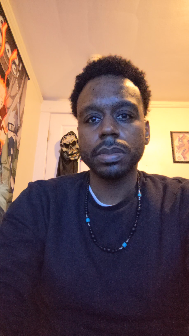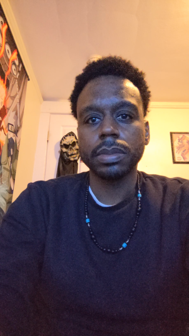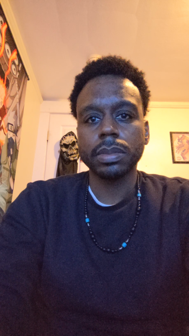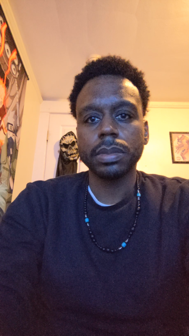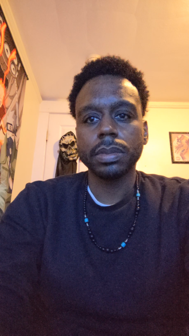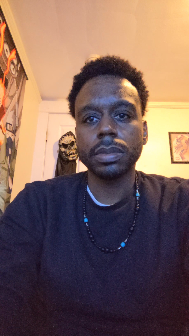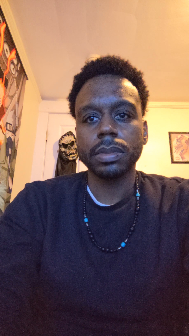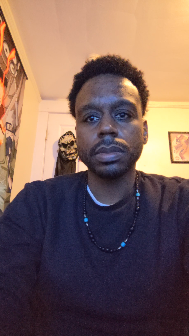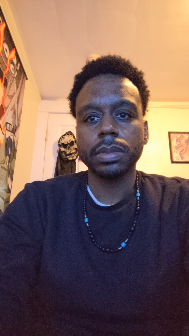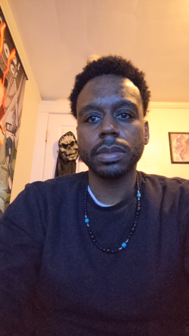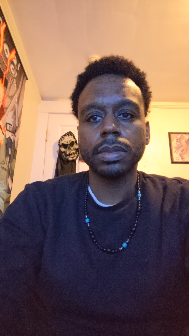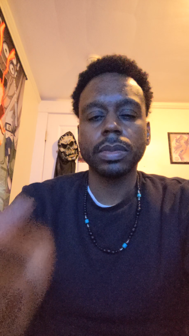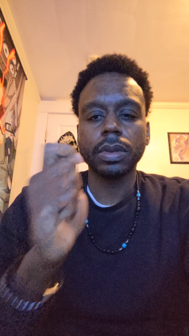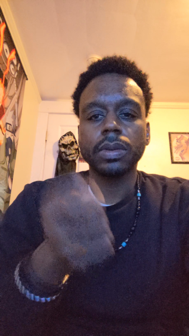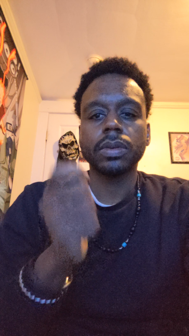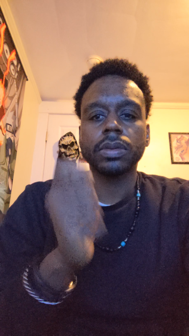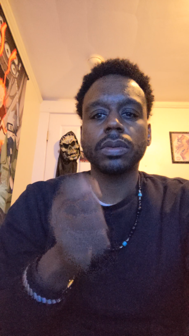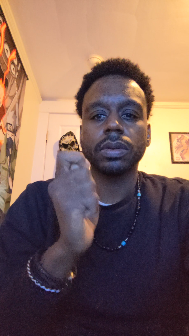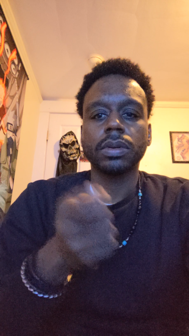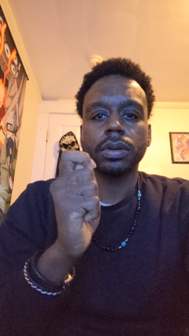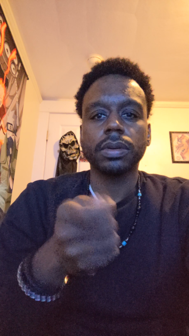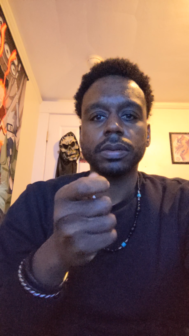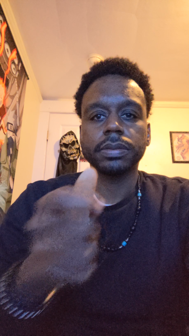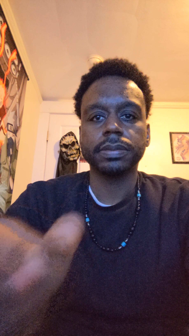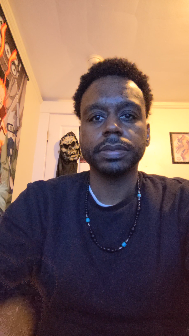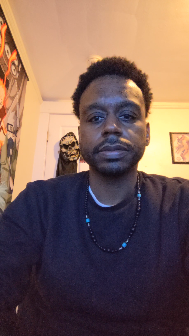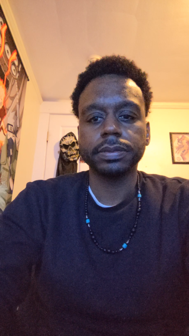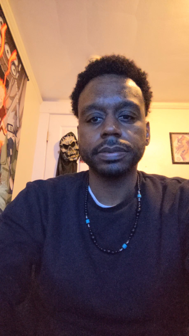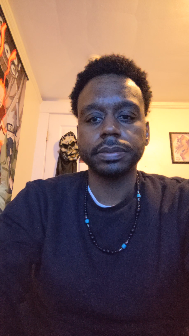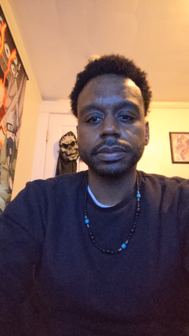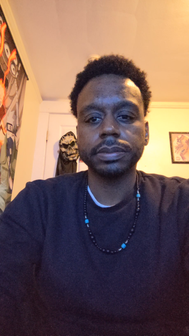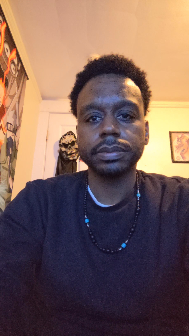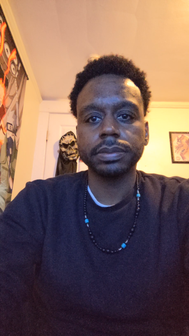cart